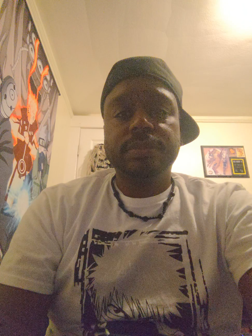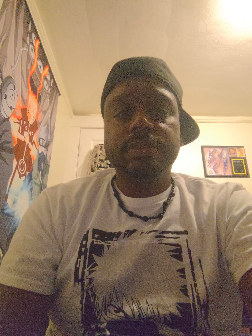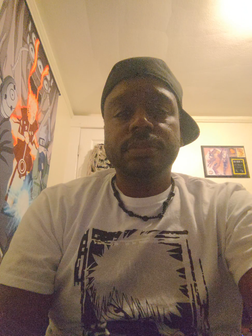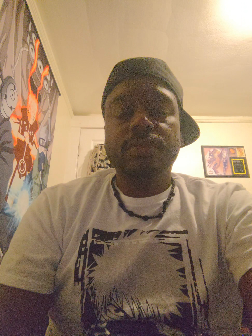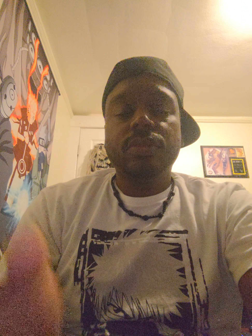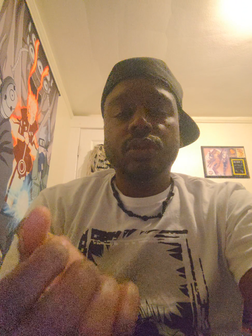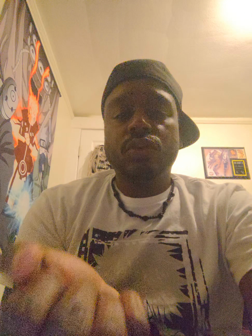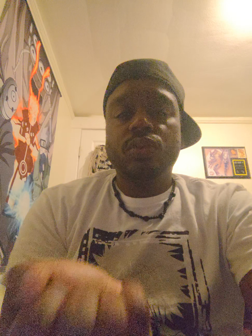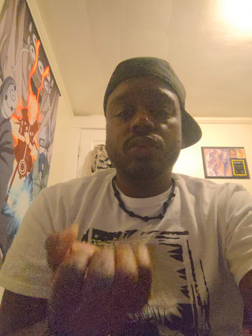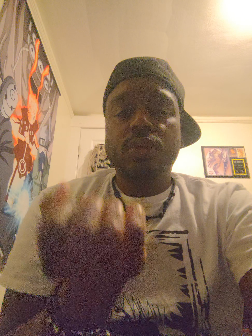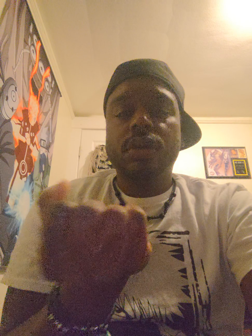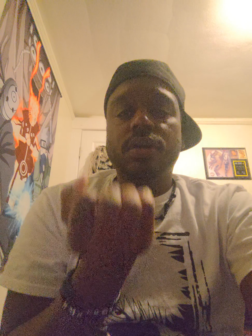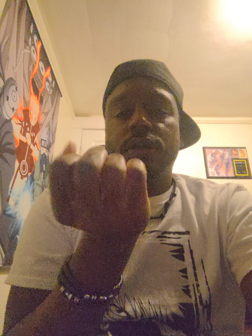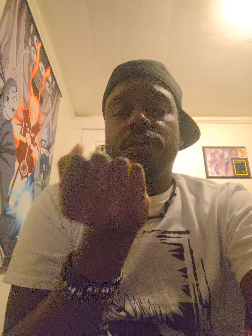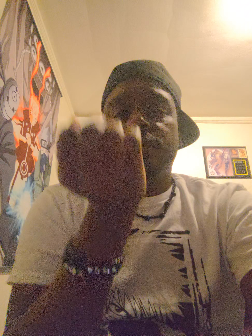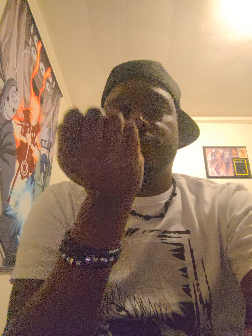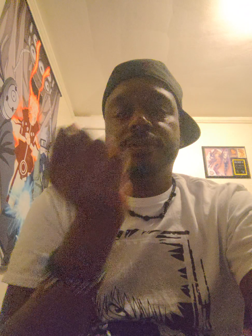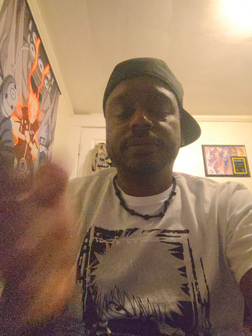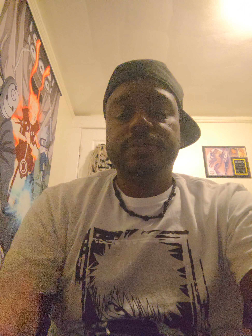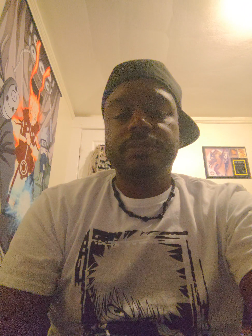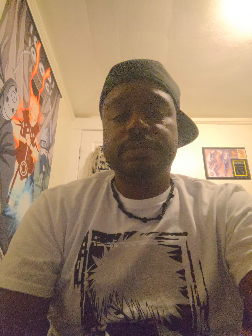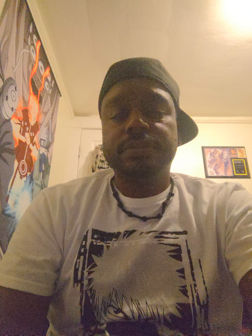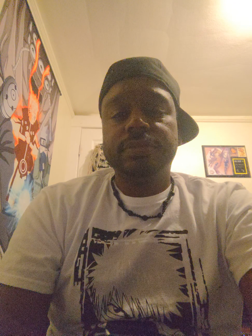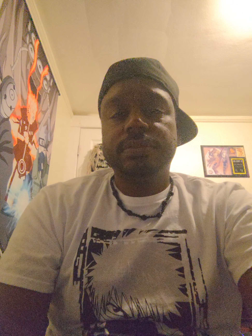drawer